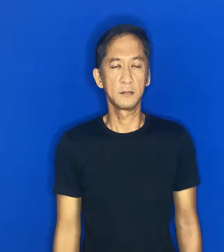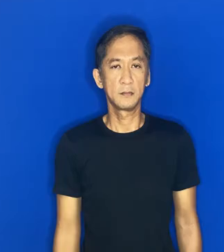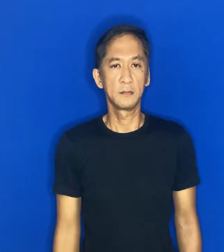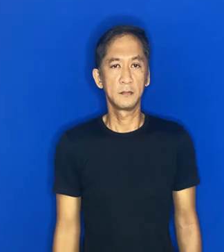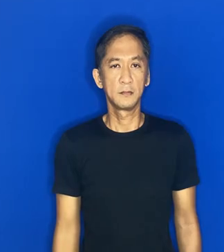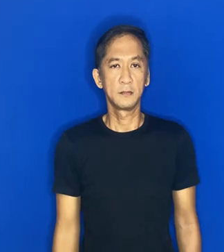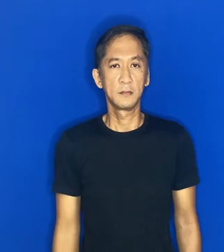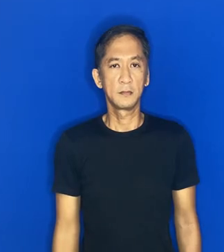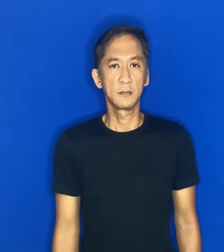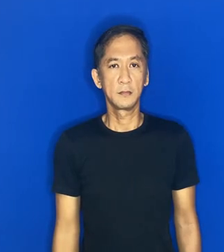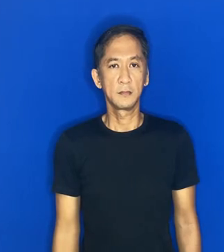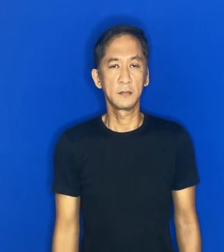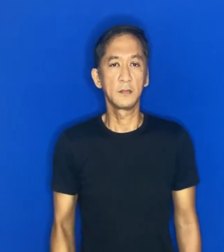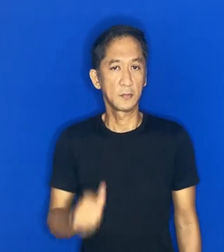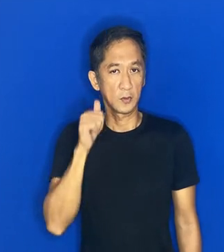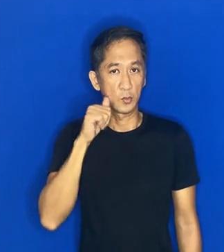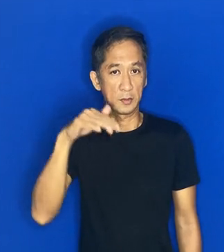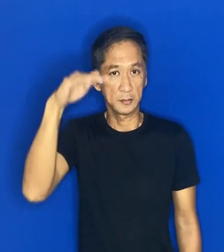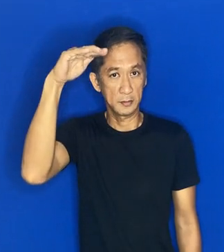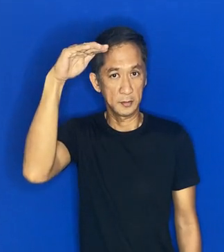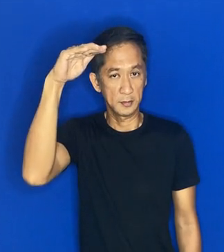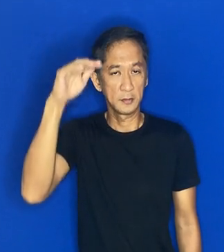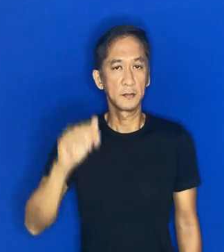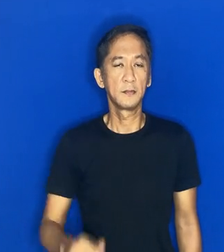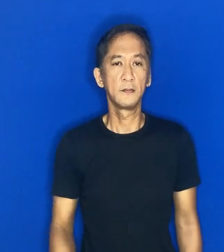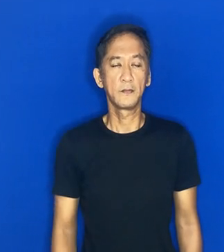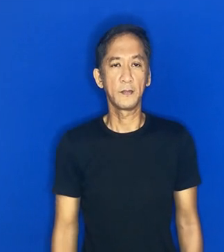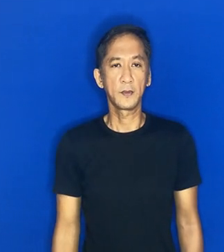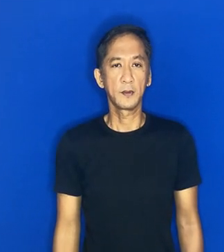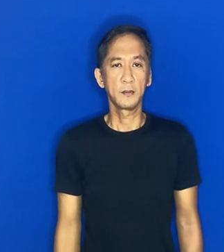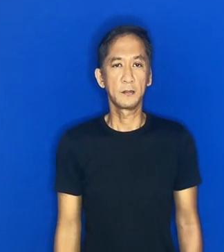woman